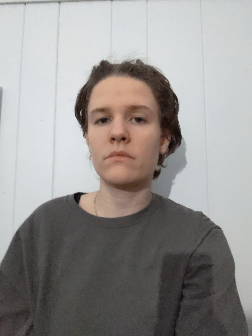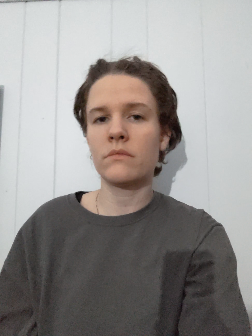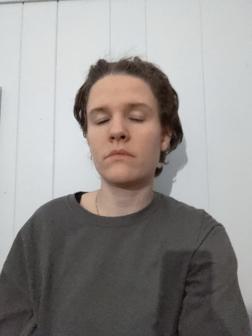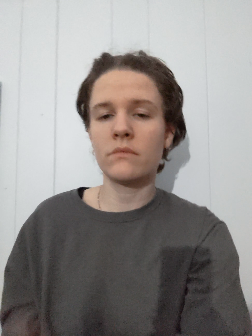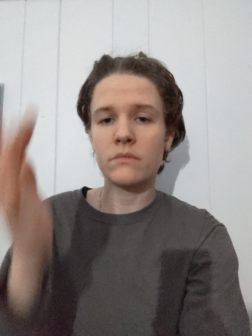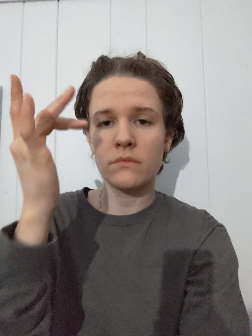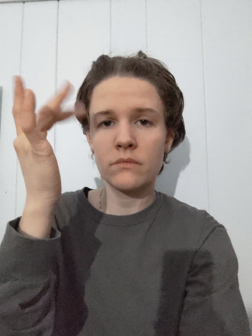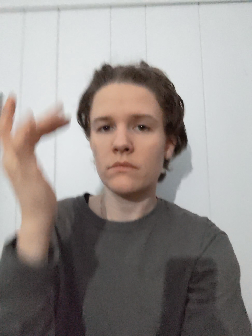why